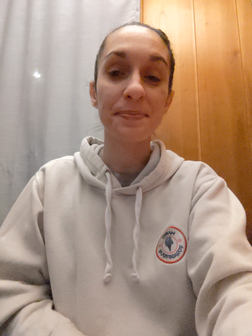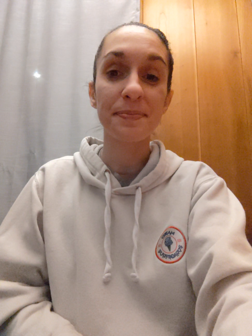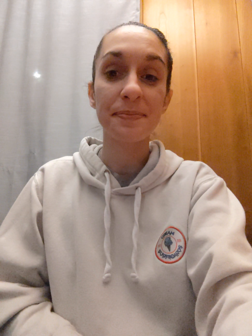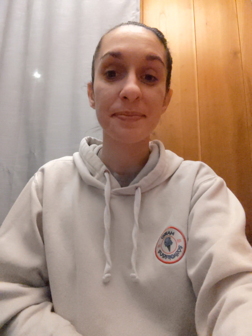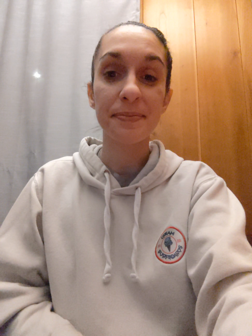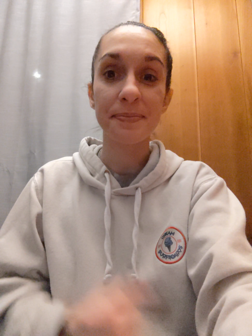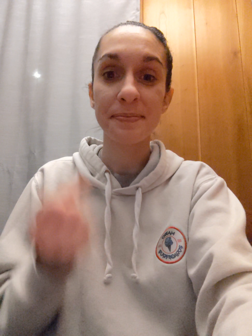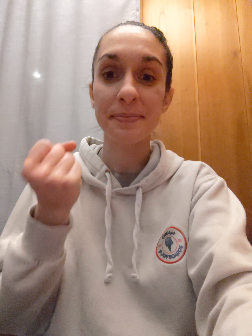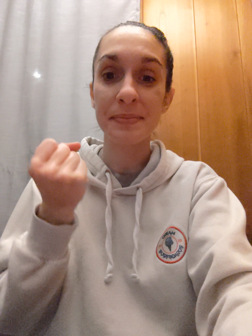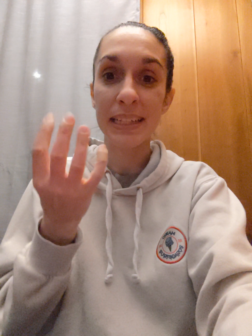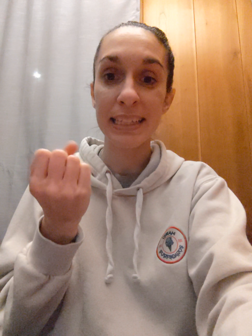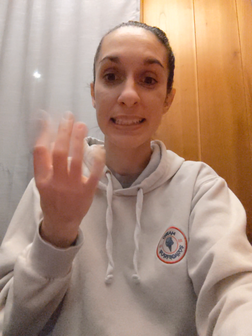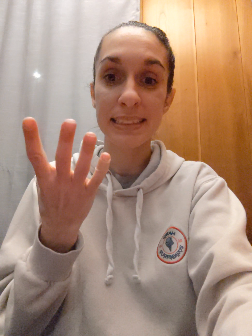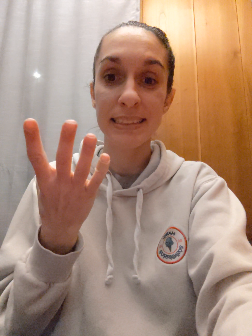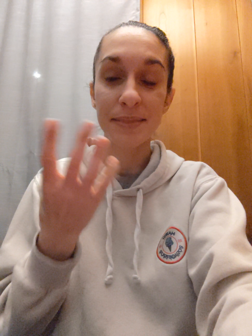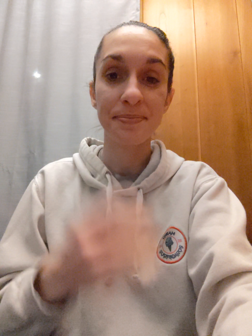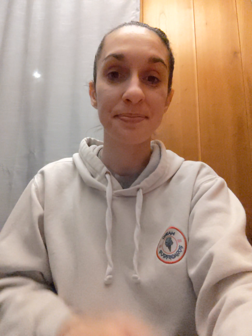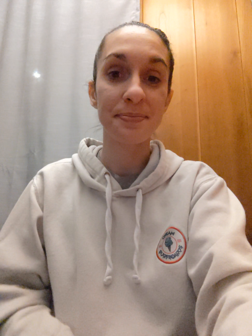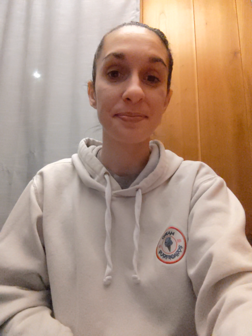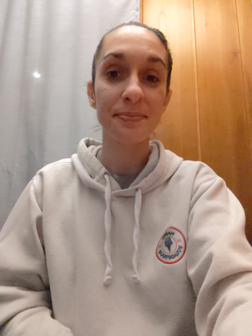many